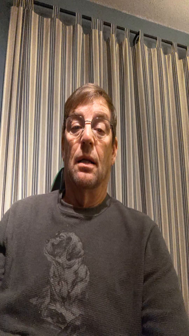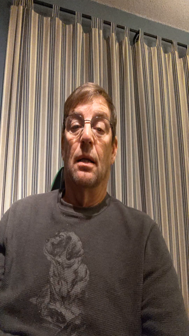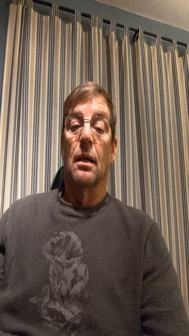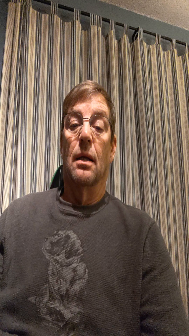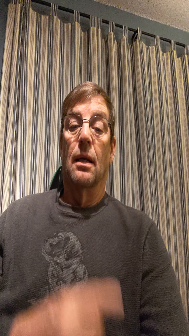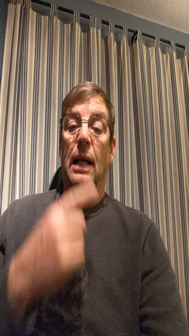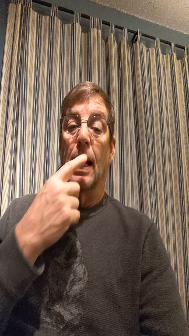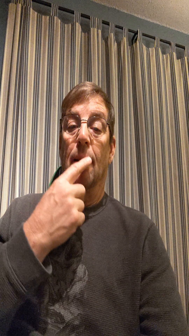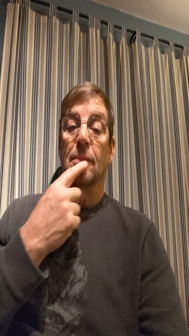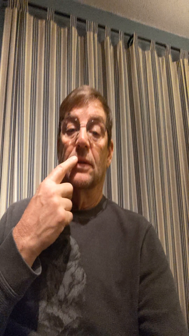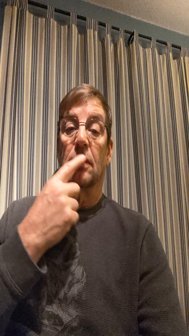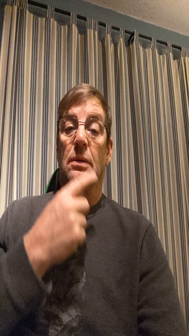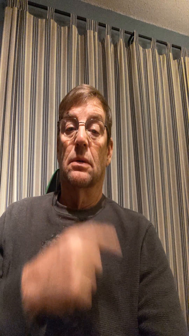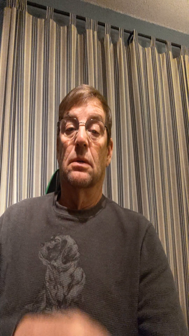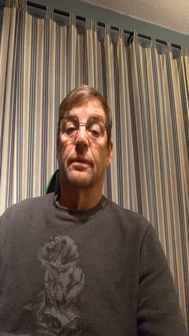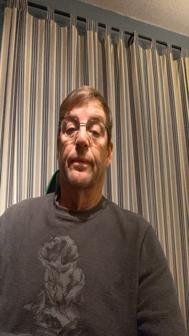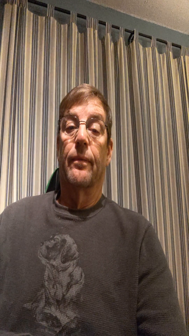lips